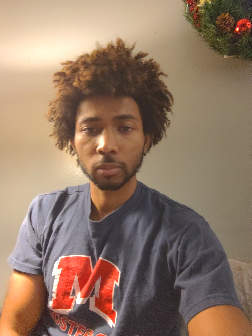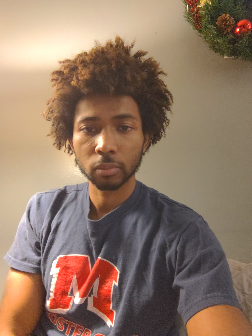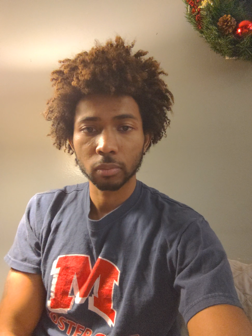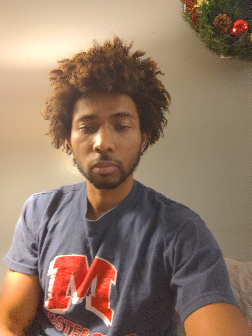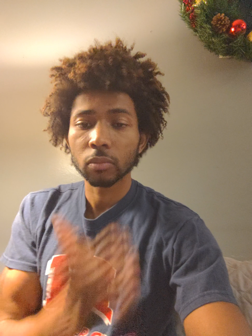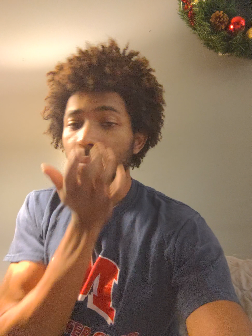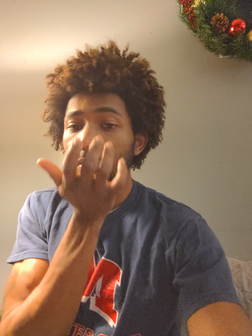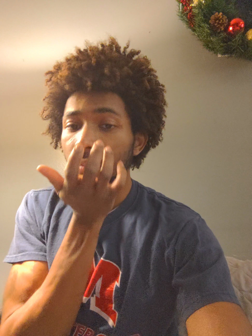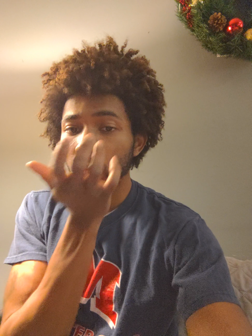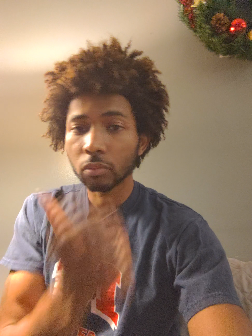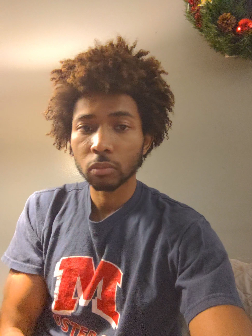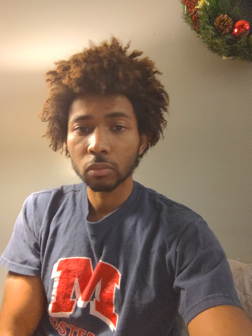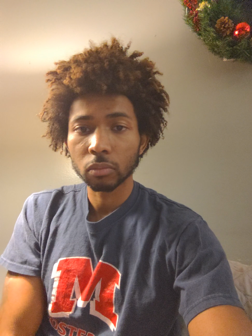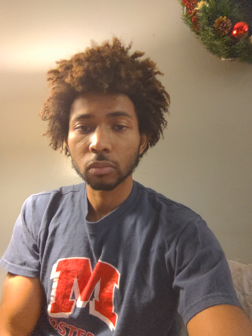grass